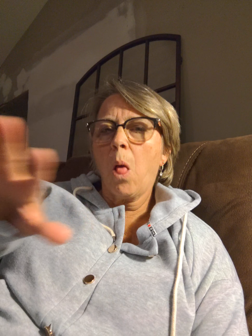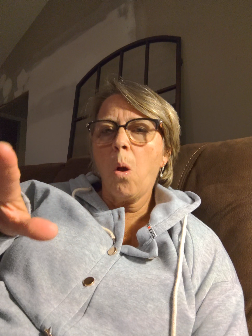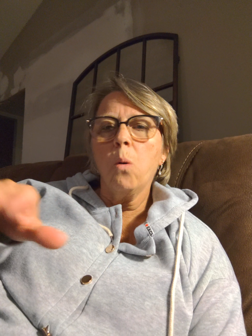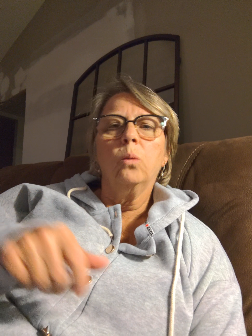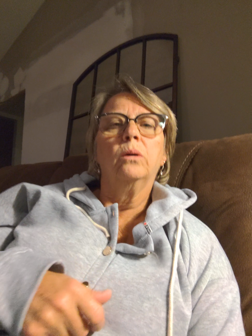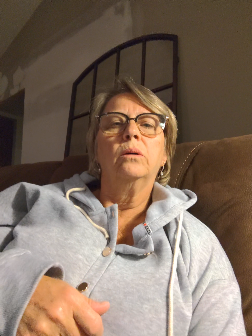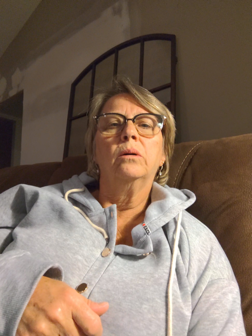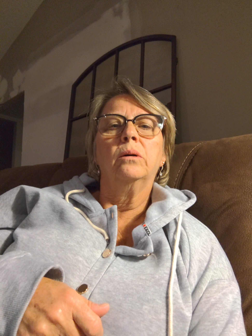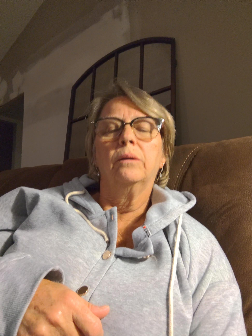blow